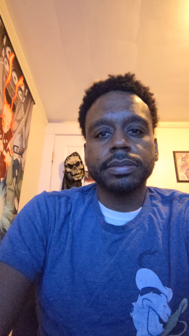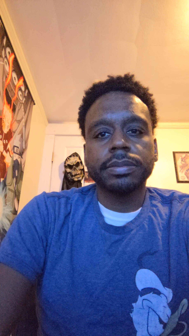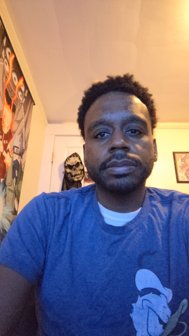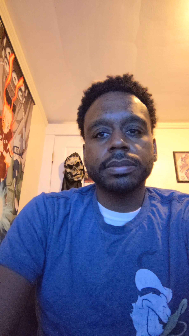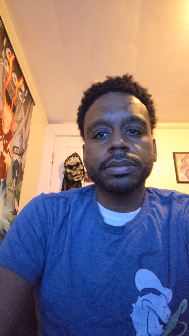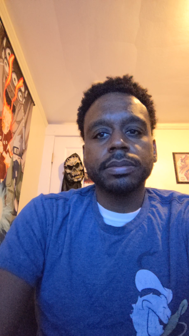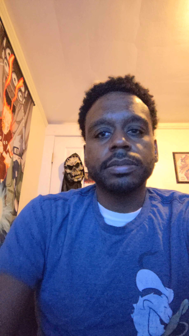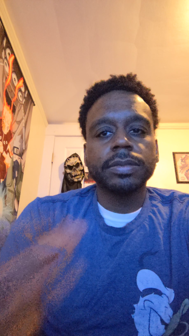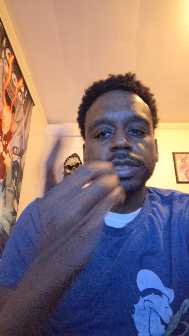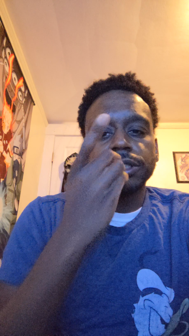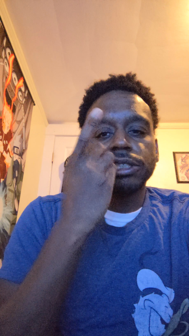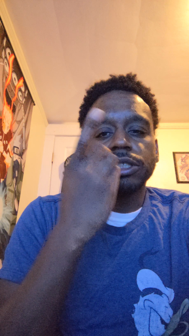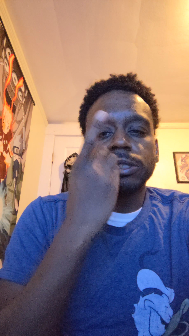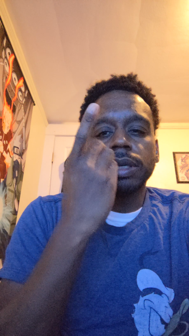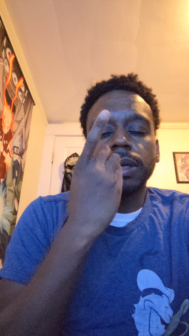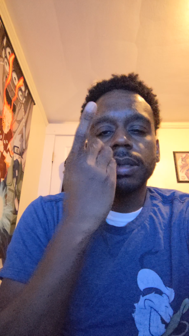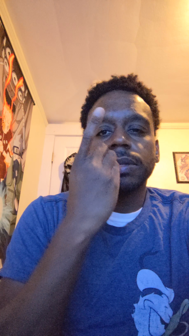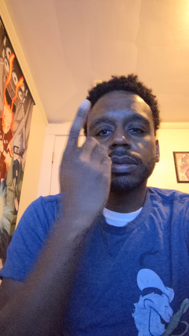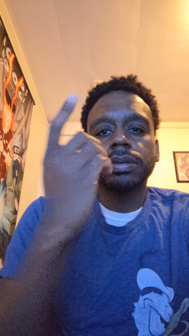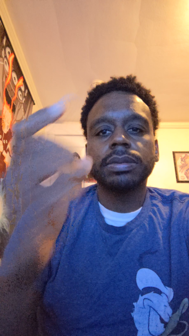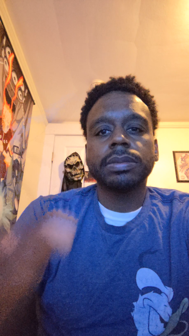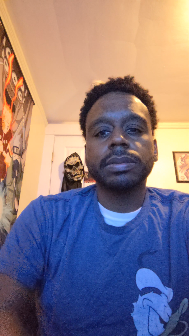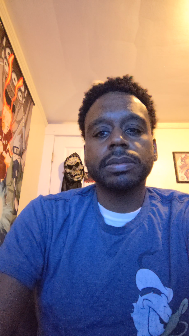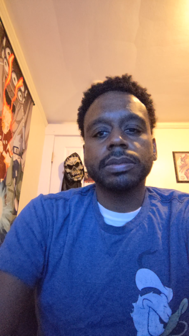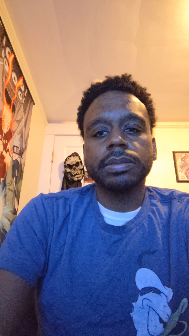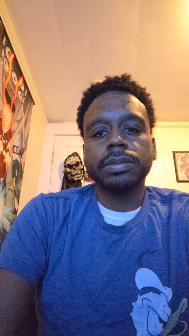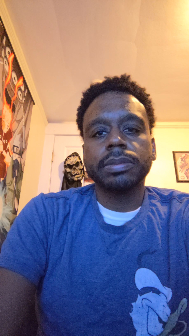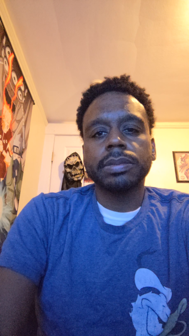dinner